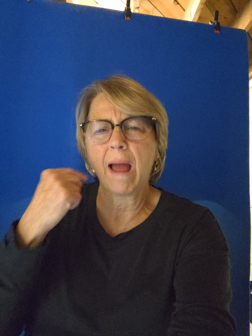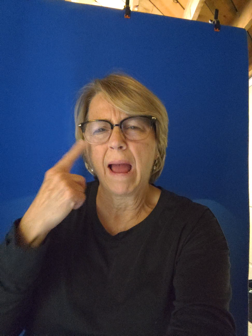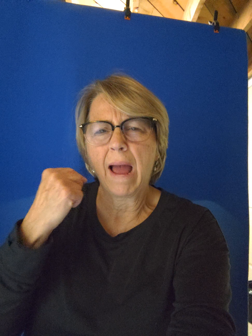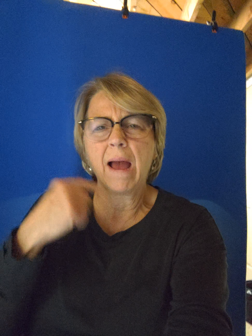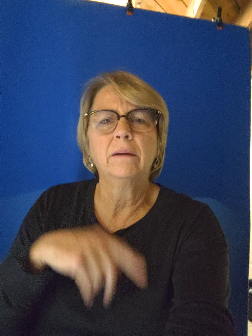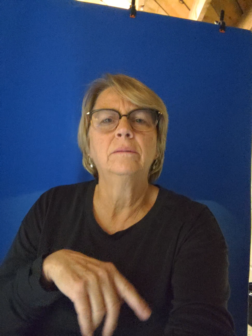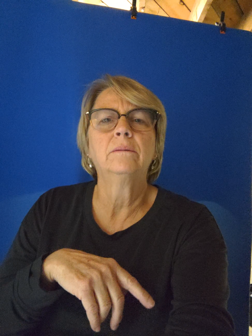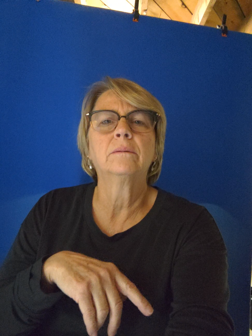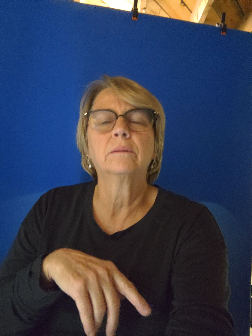cry